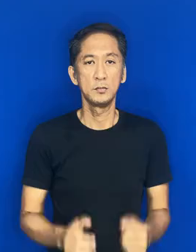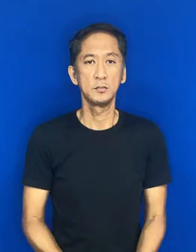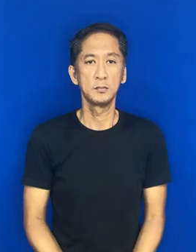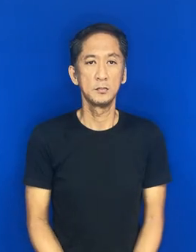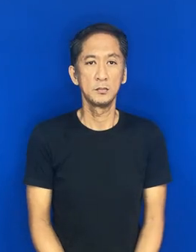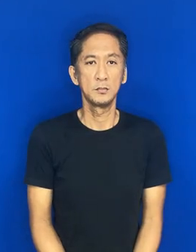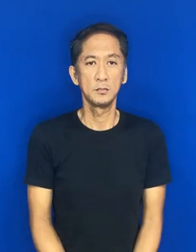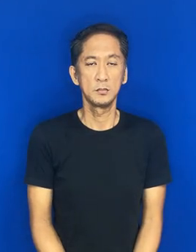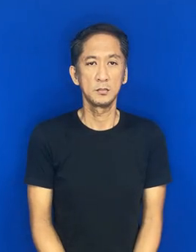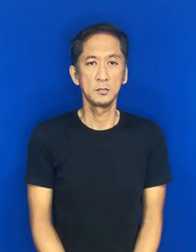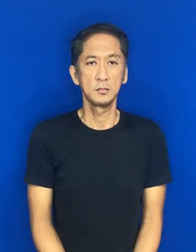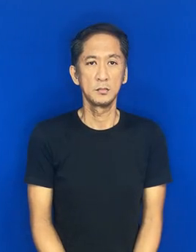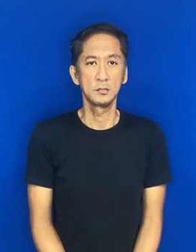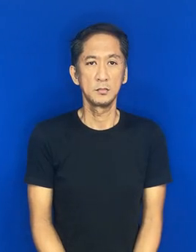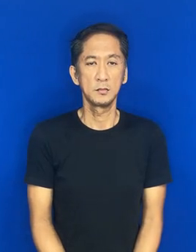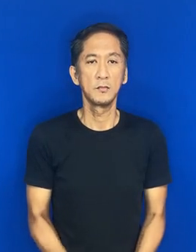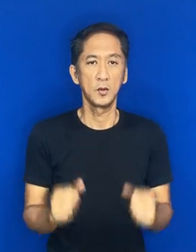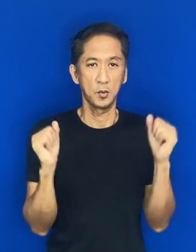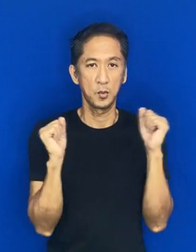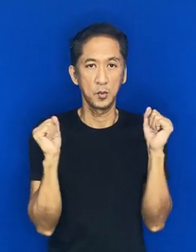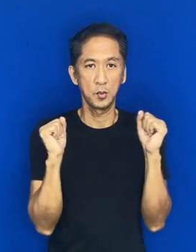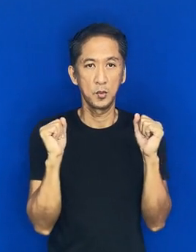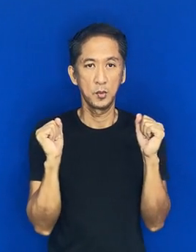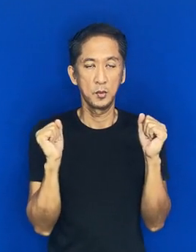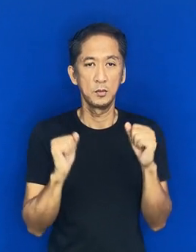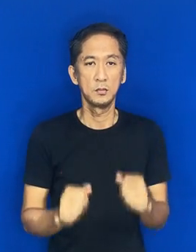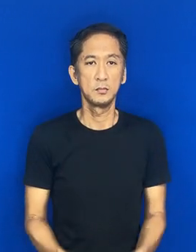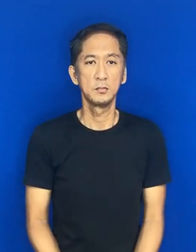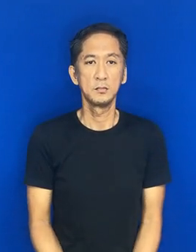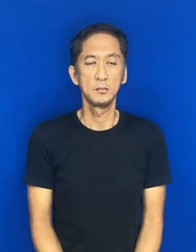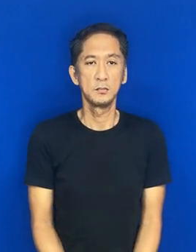cold